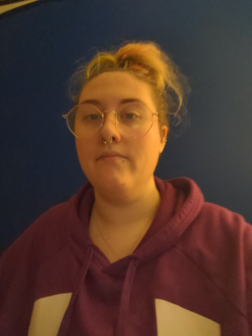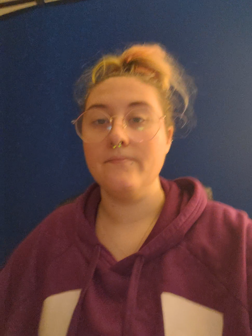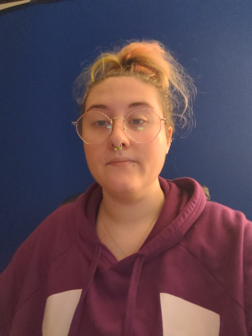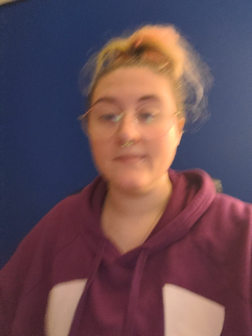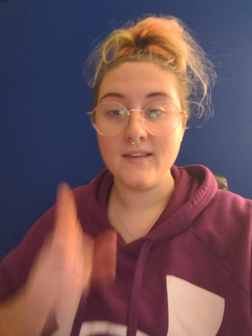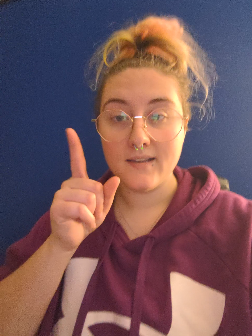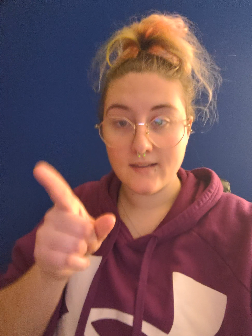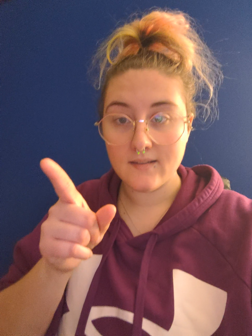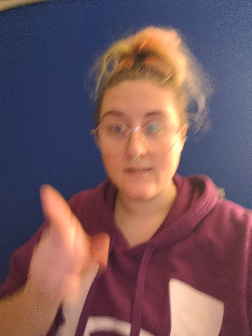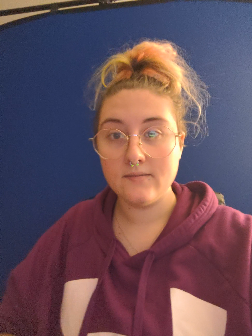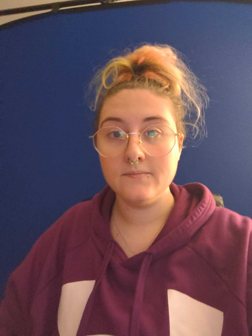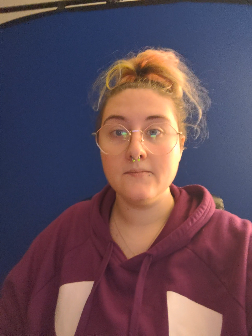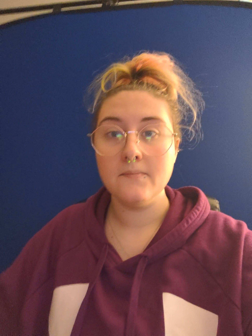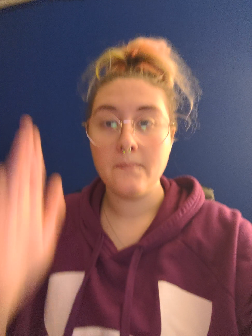he/she/it